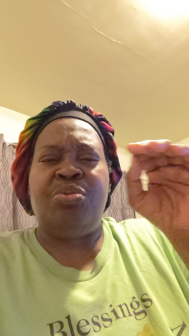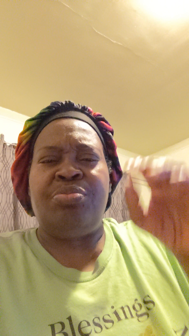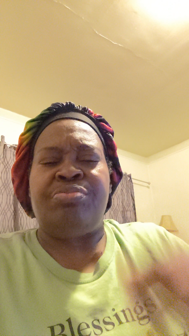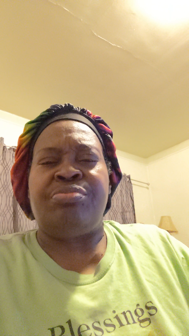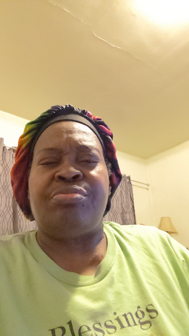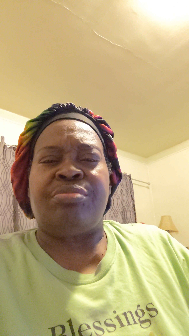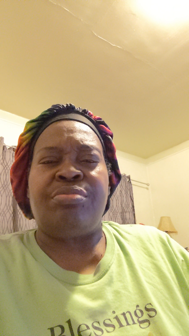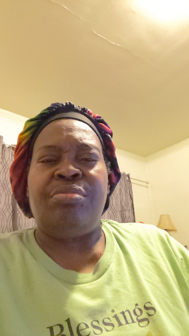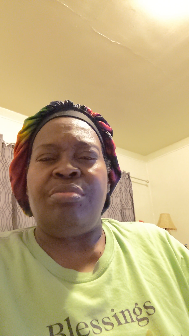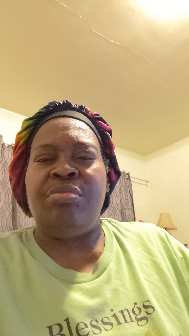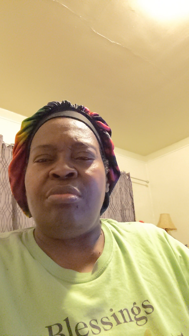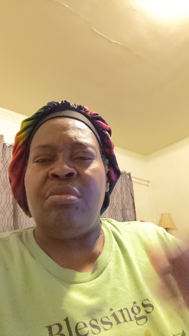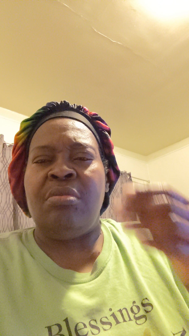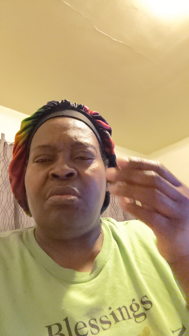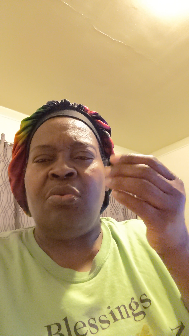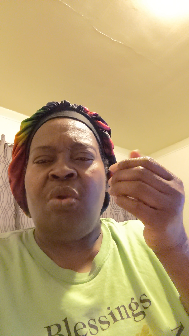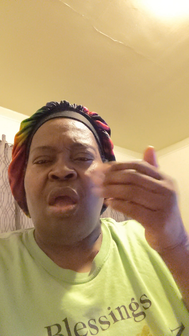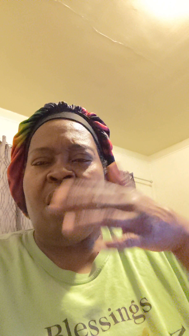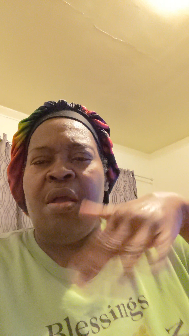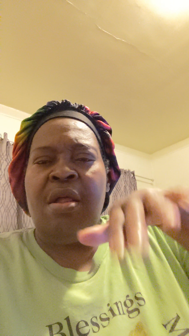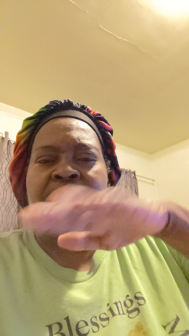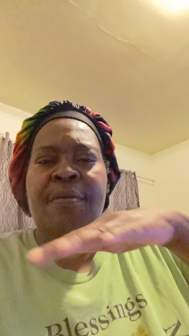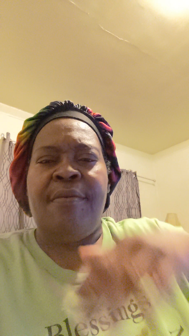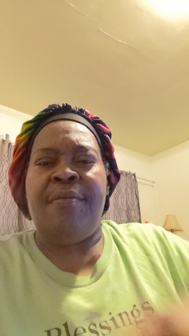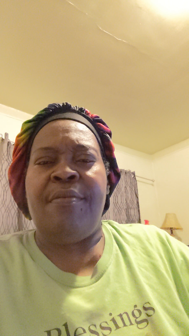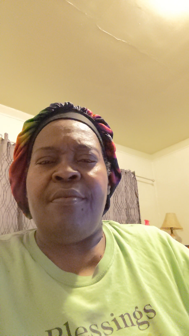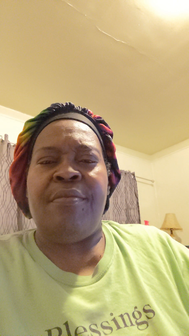garden